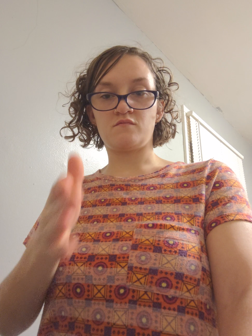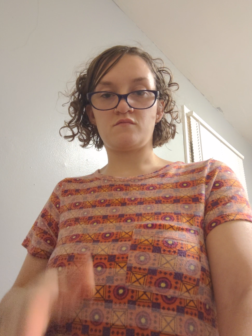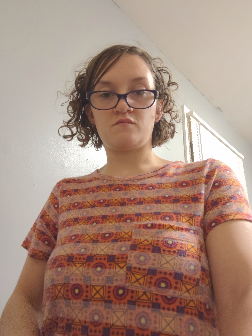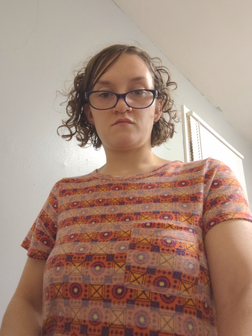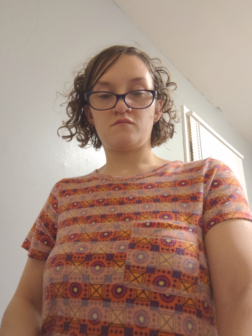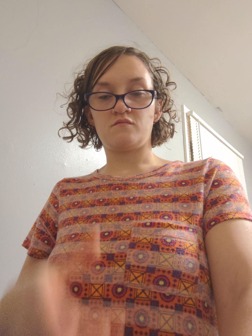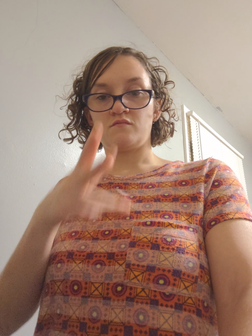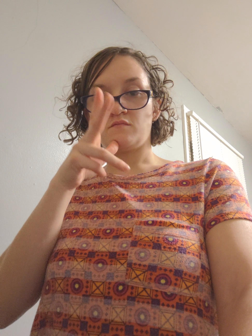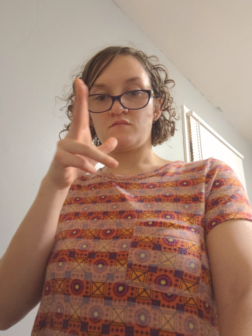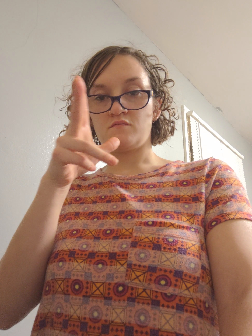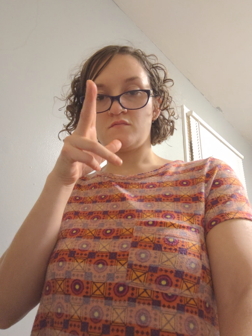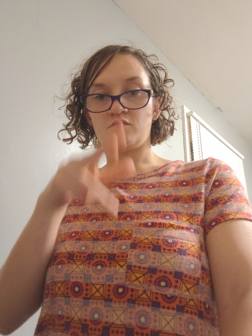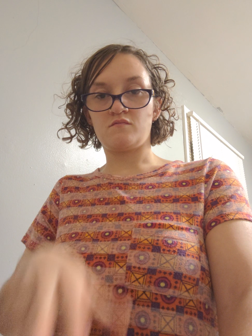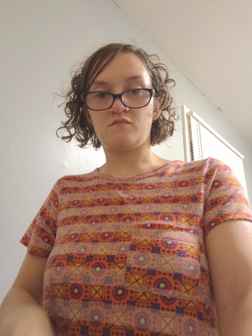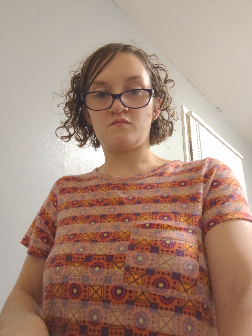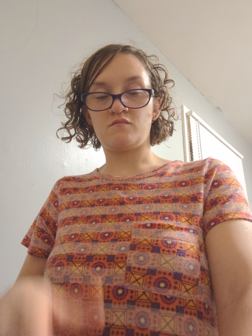hen